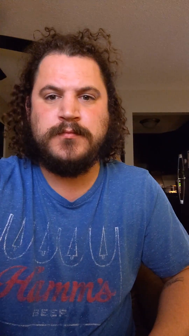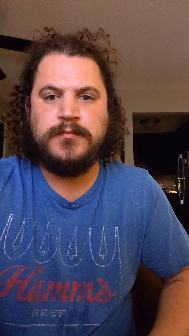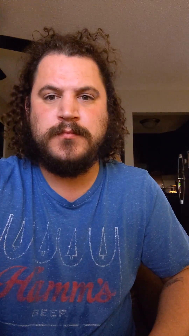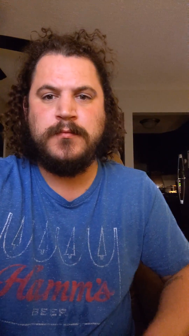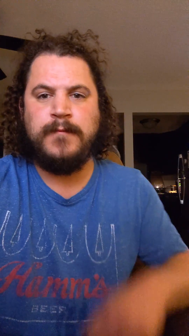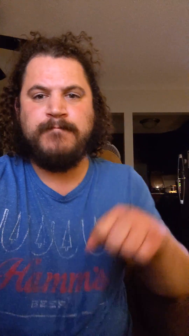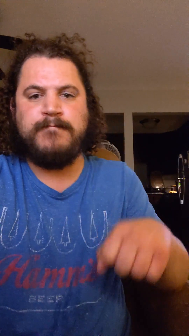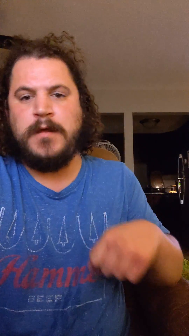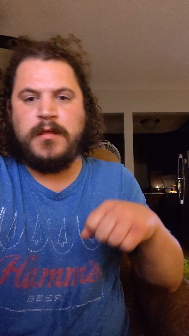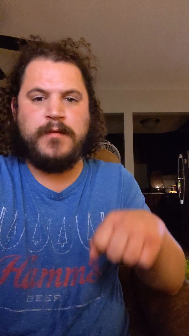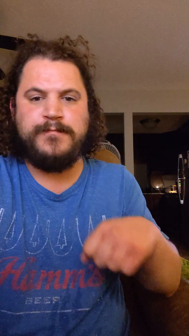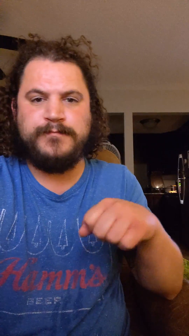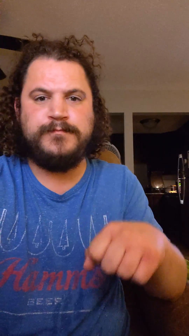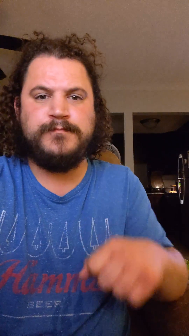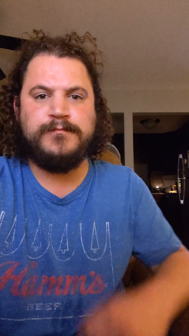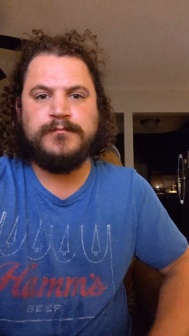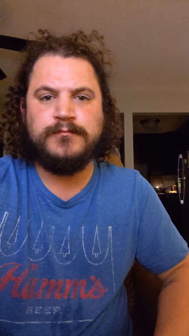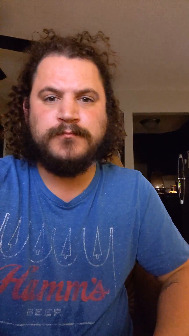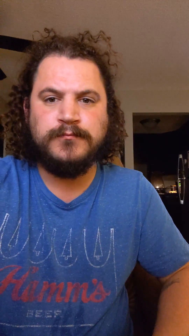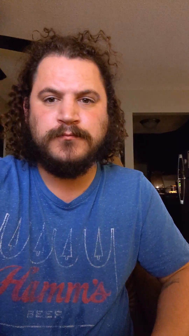bicycle